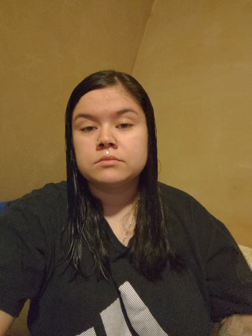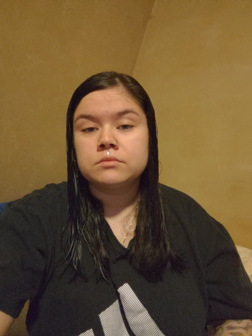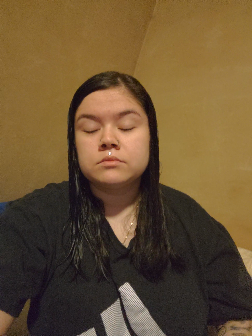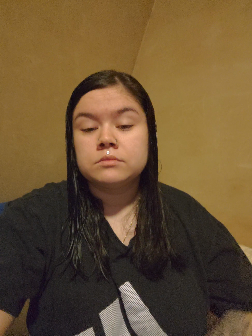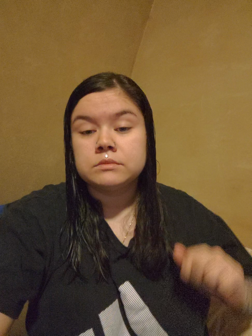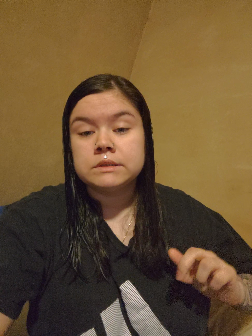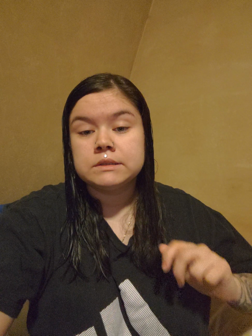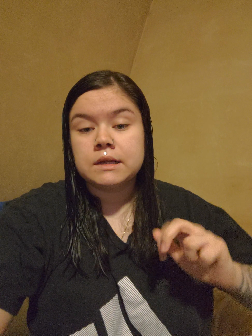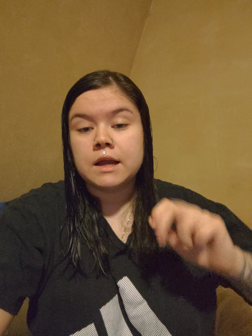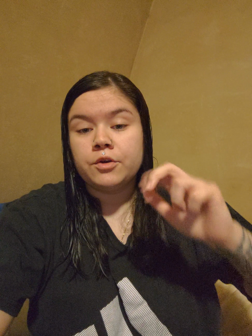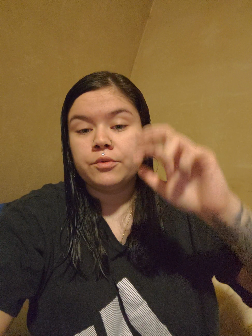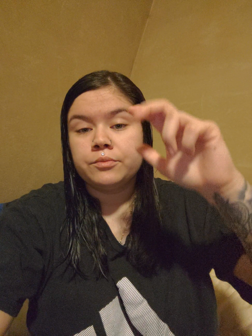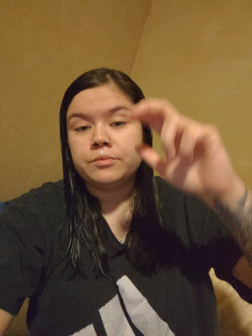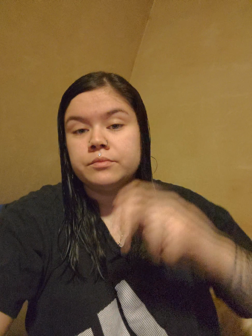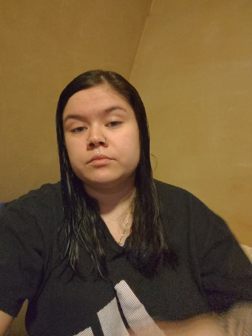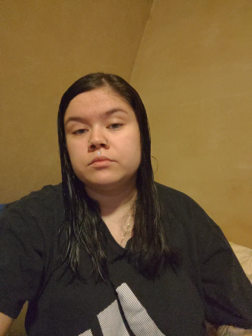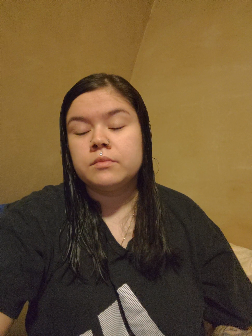stairs